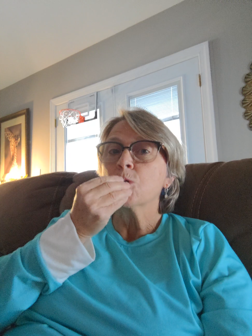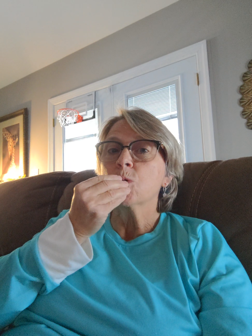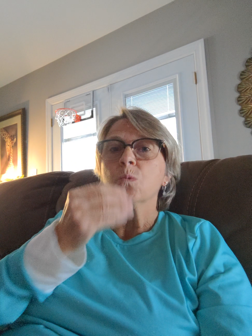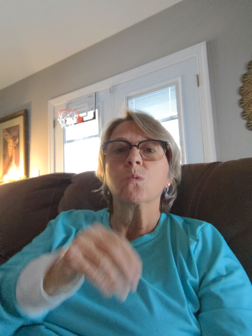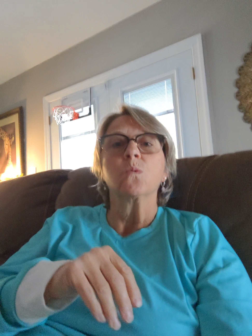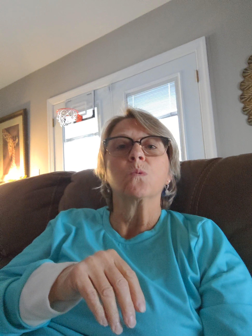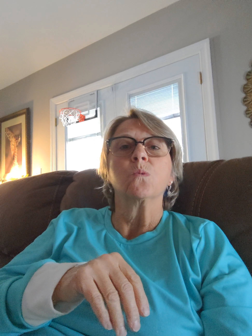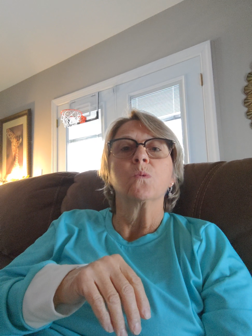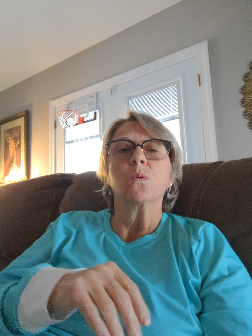food